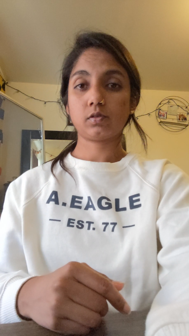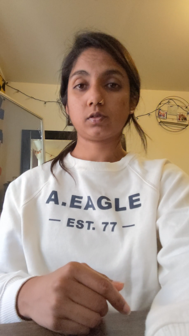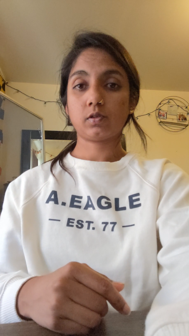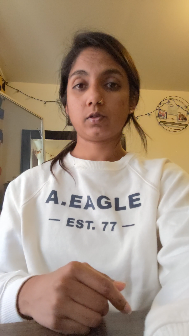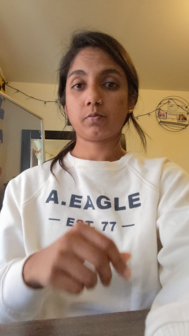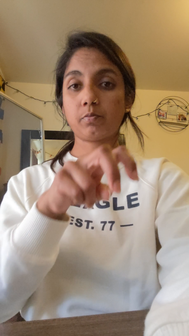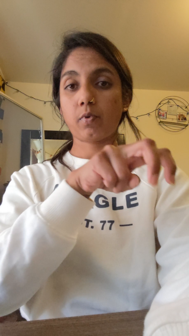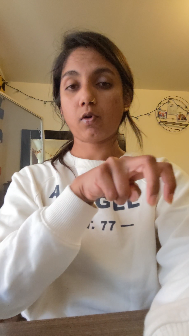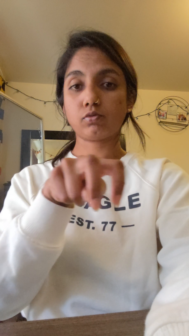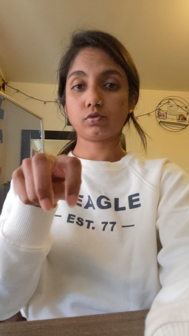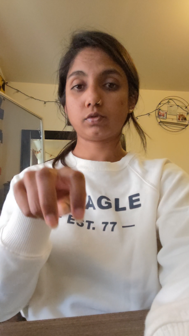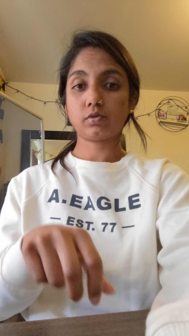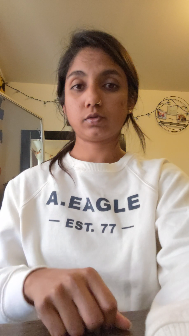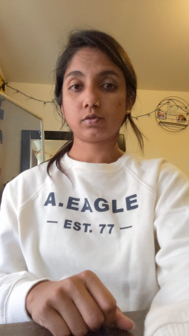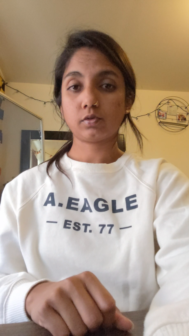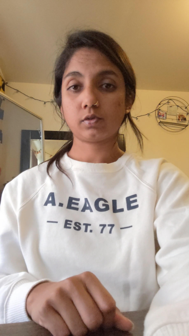porch